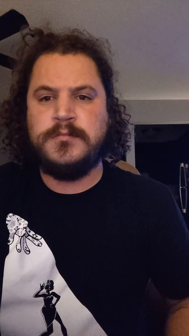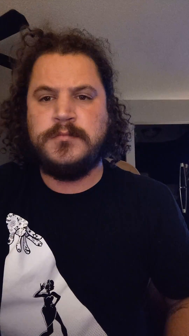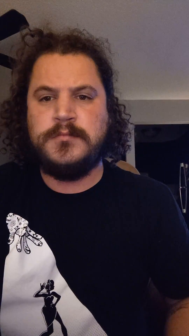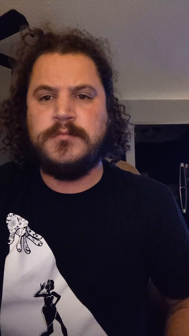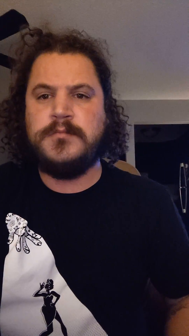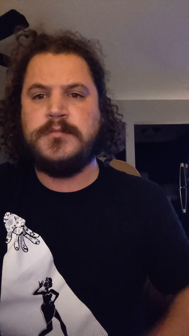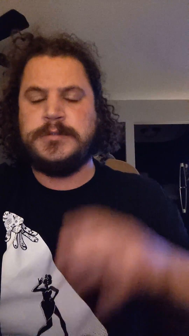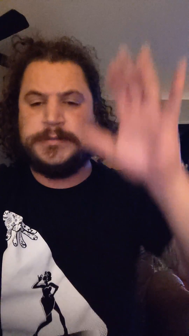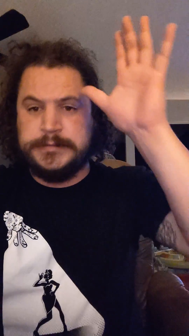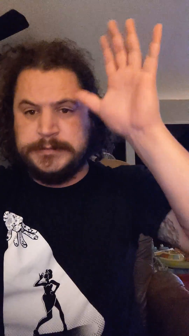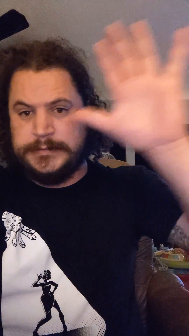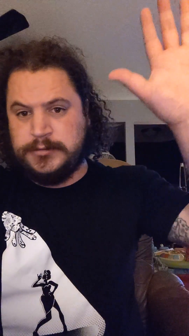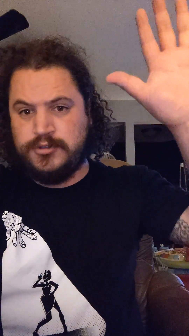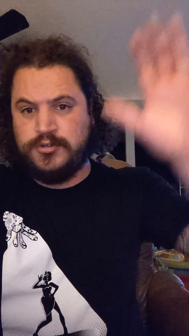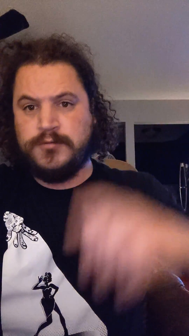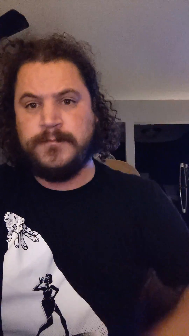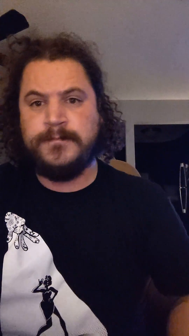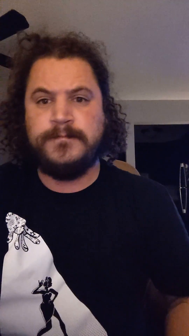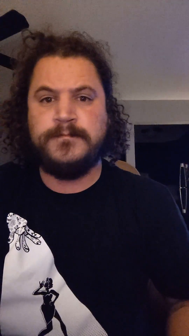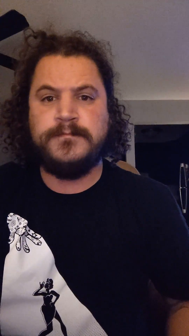deer